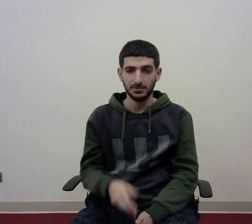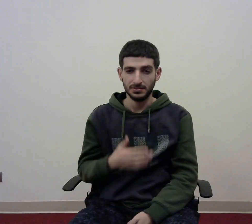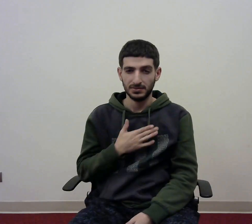mən